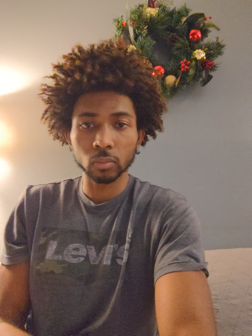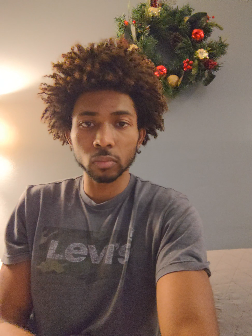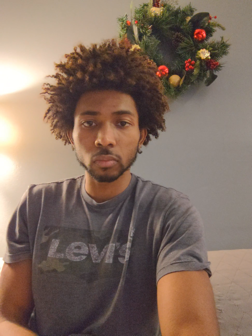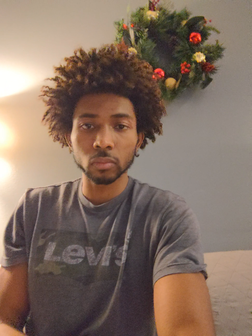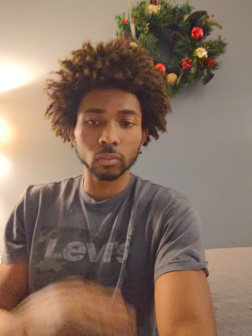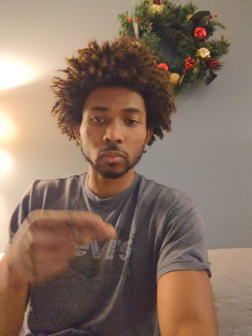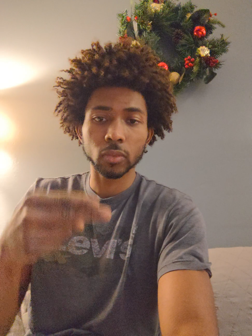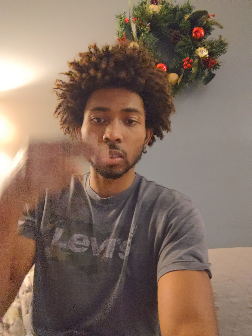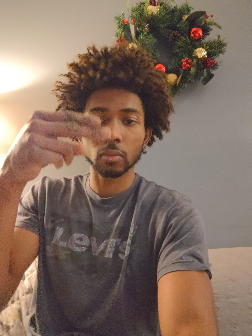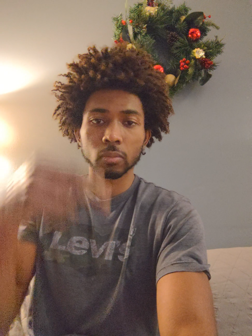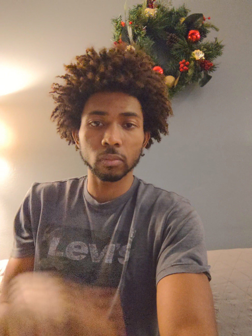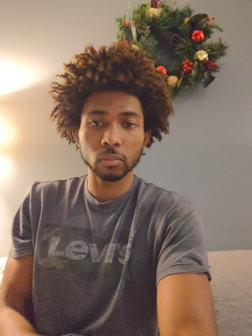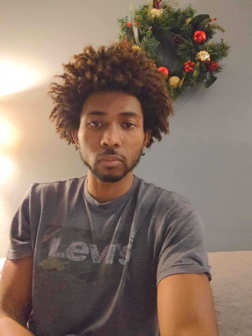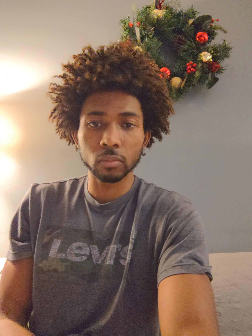high